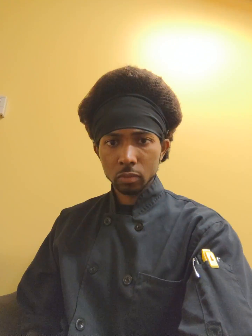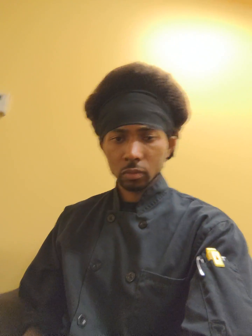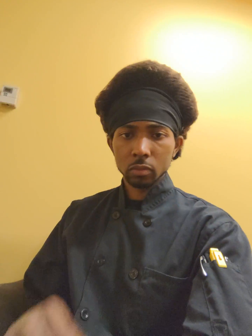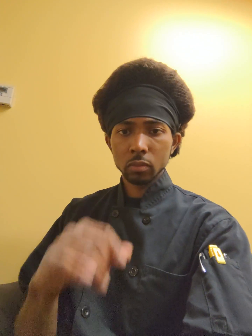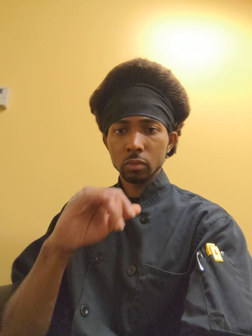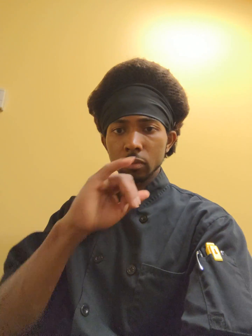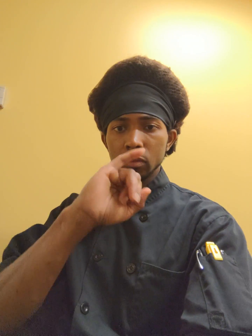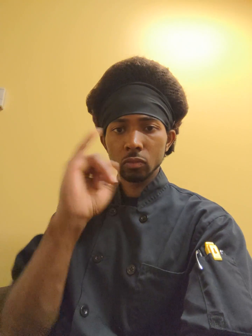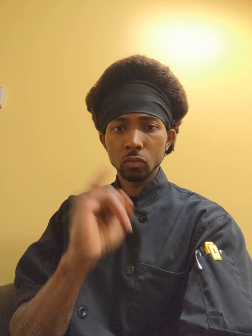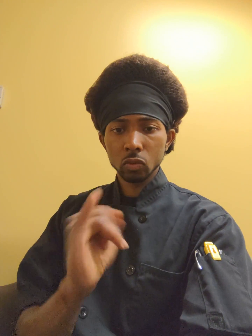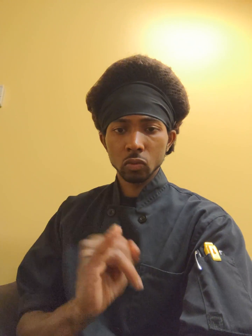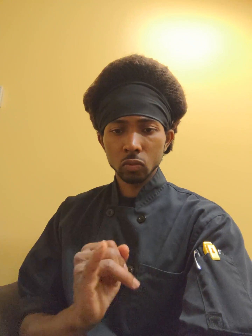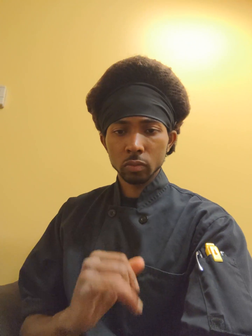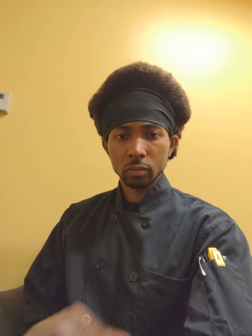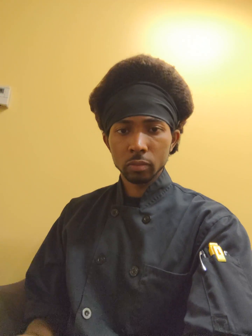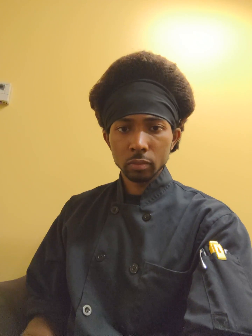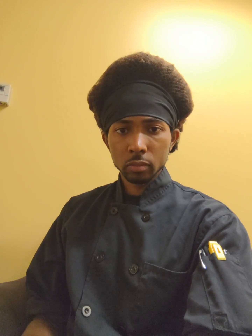draw